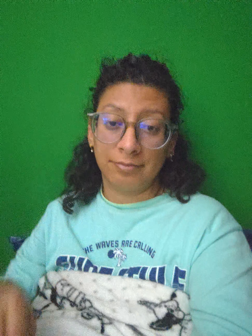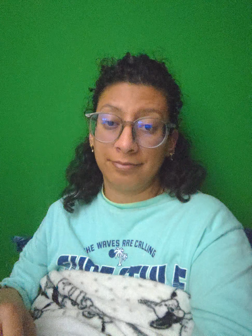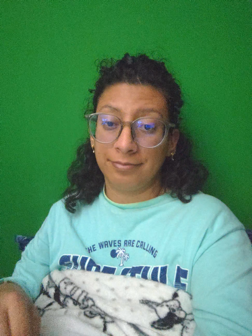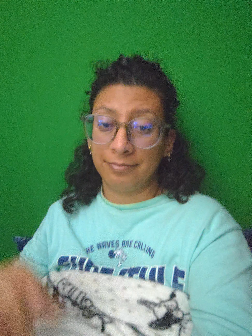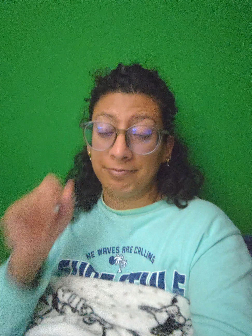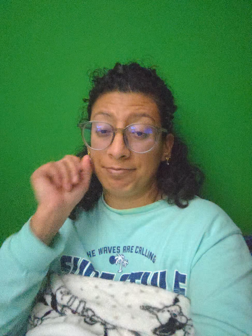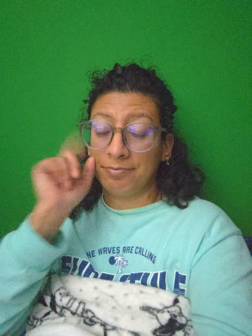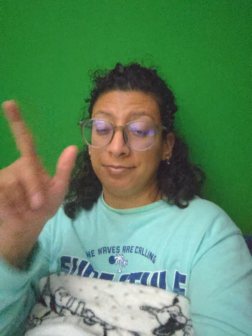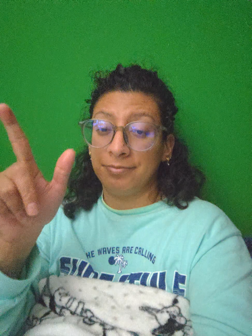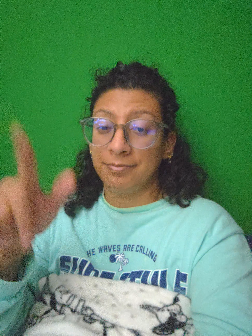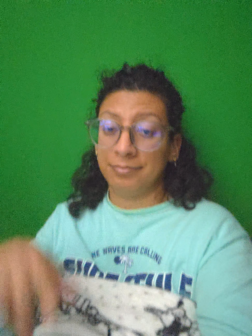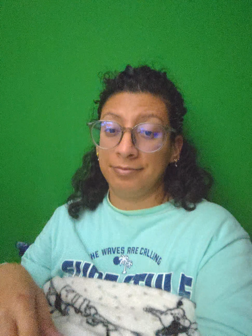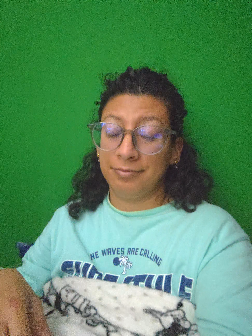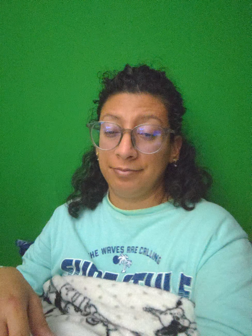wake